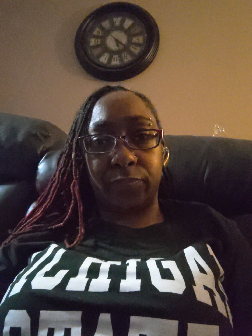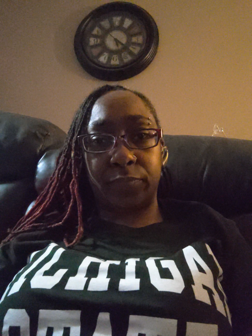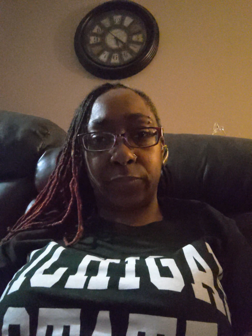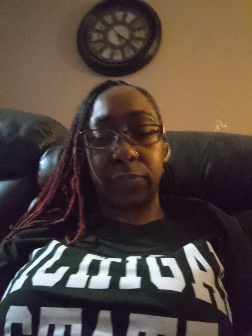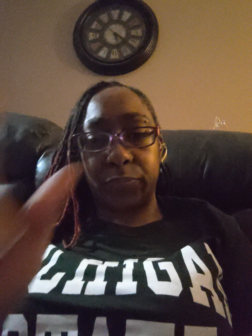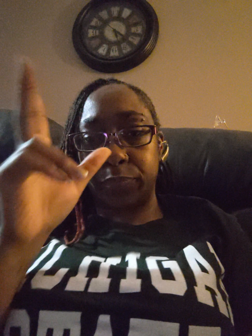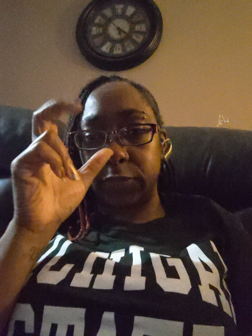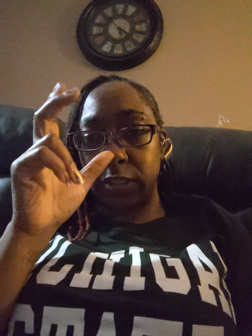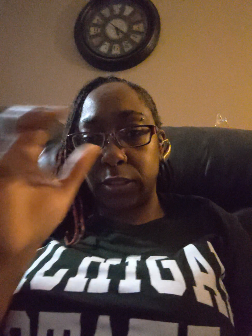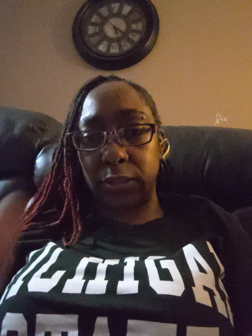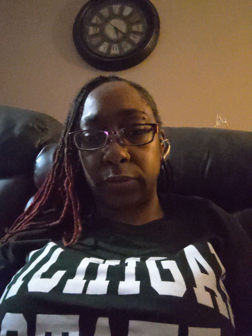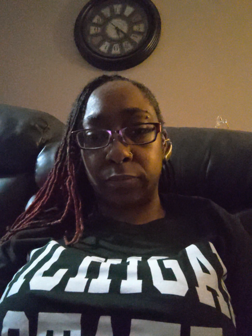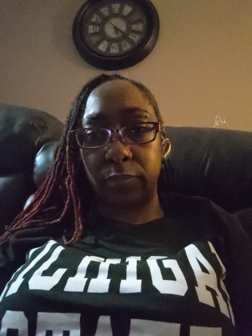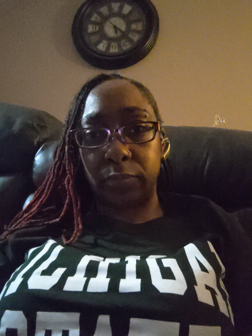bug